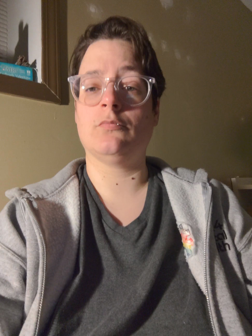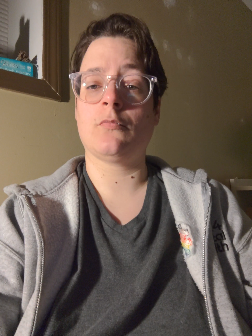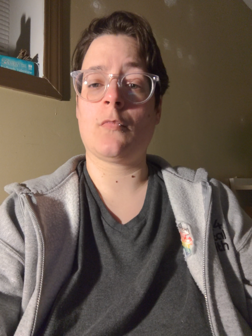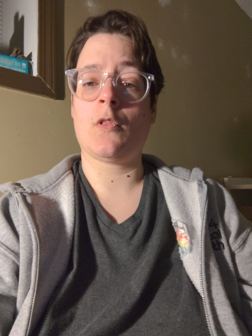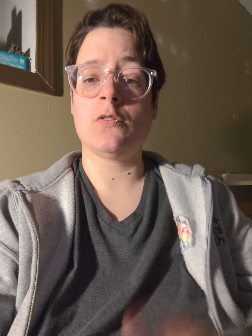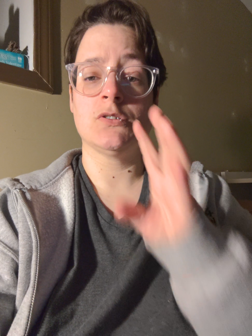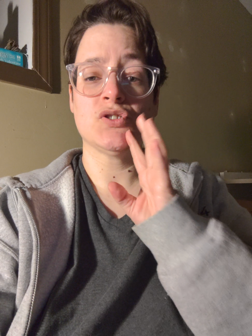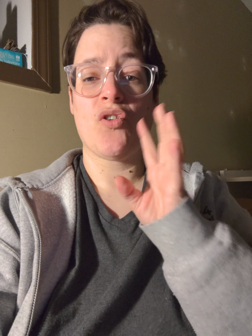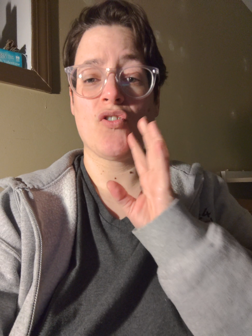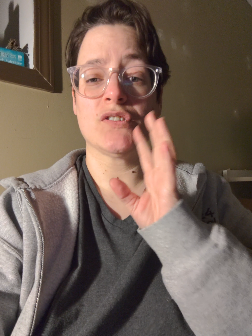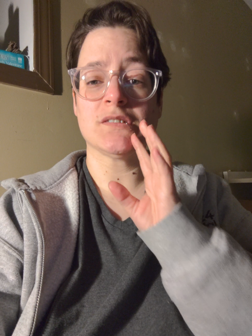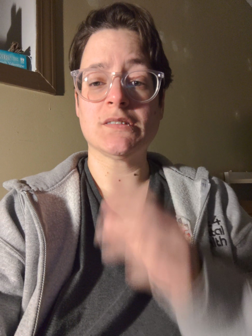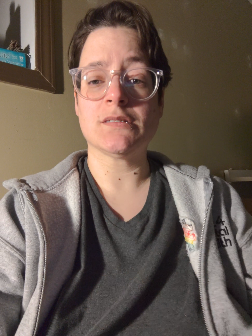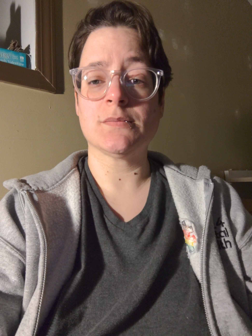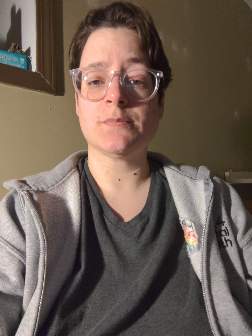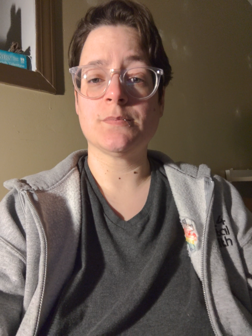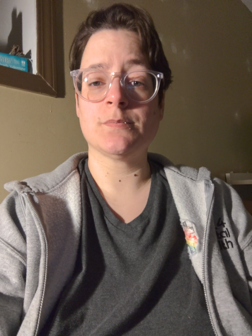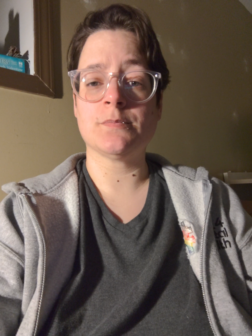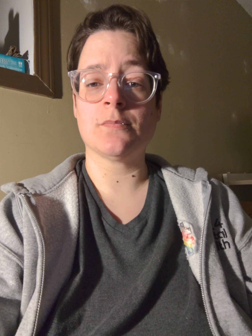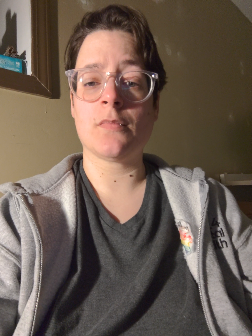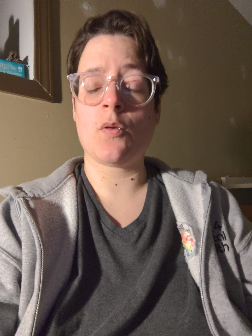talk